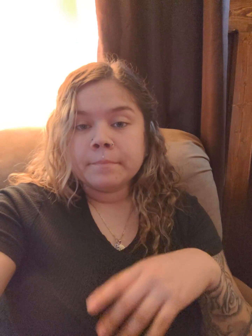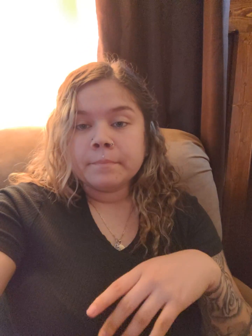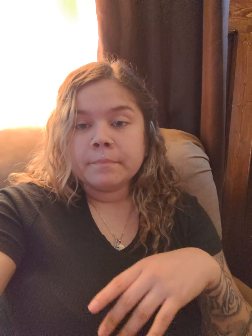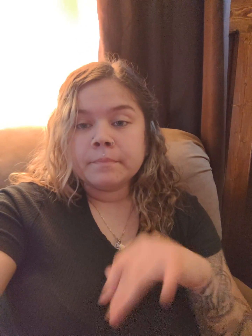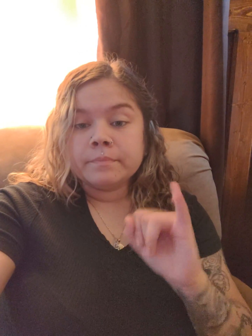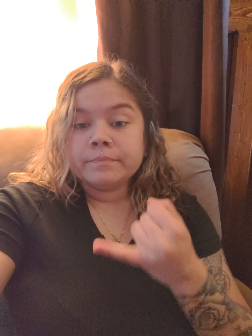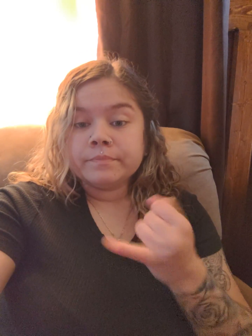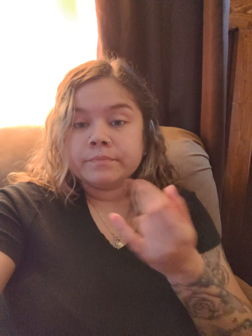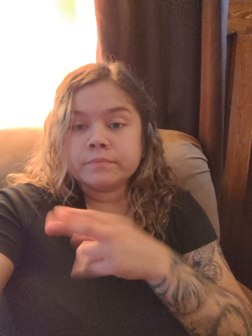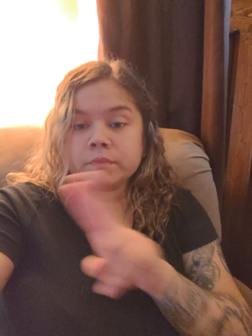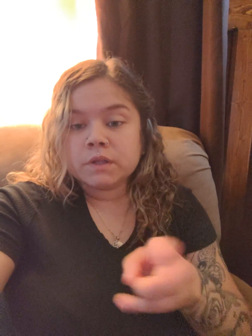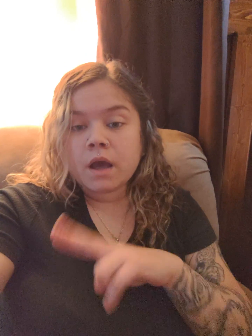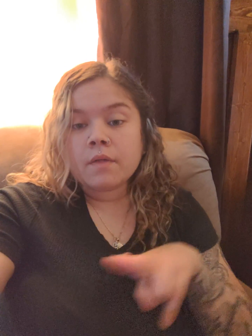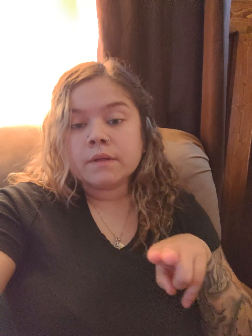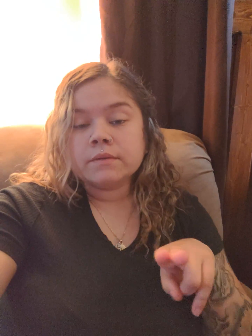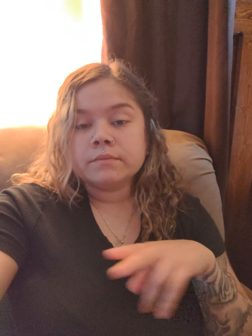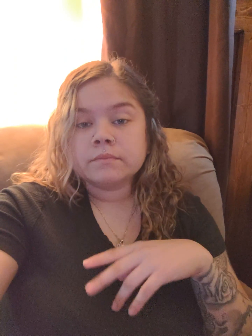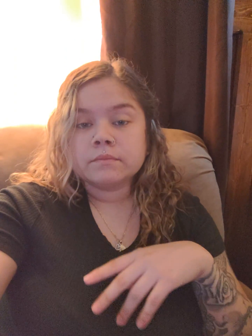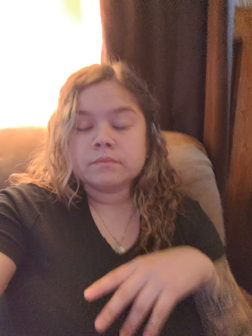jelly